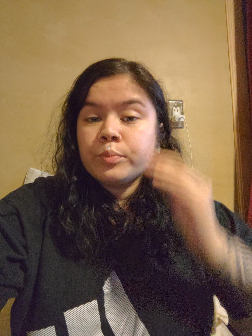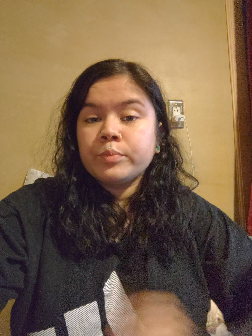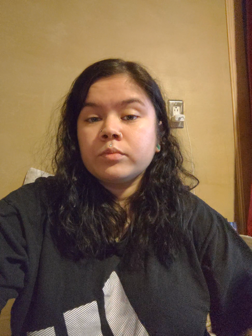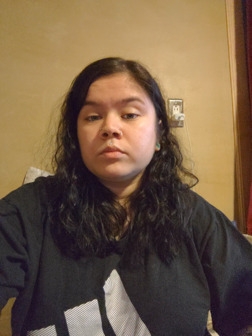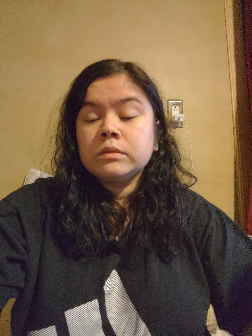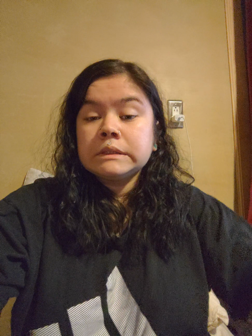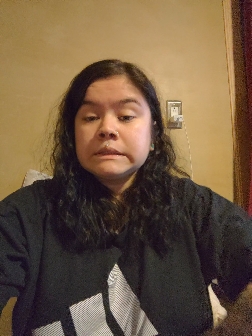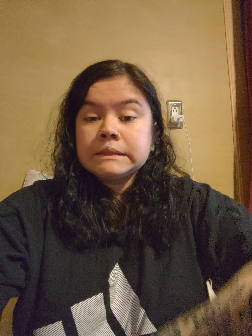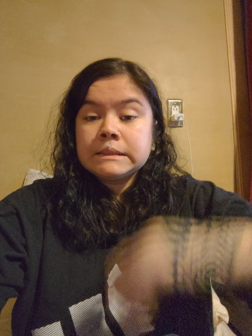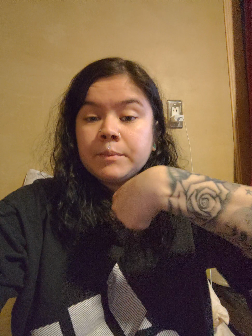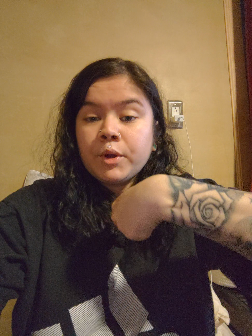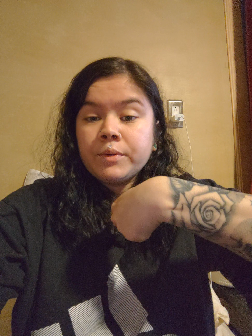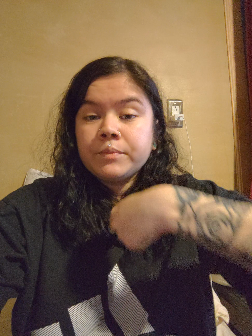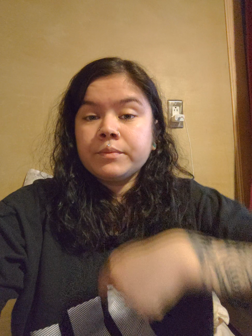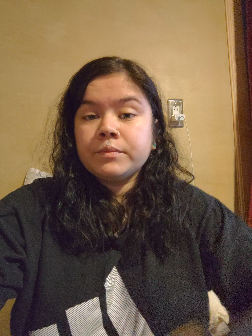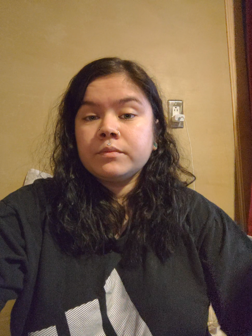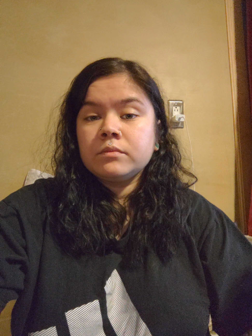zipper